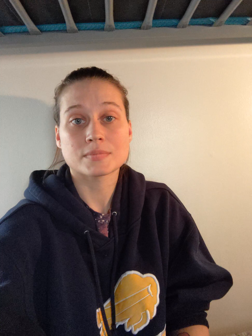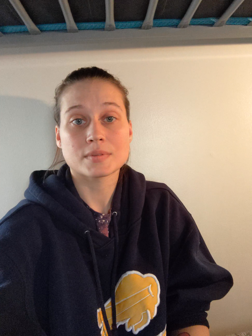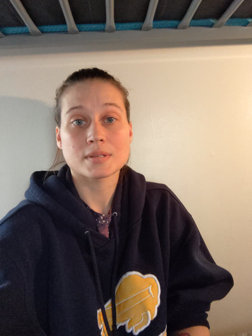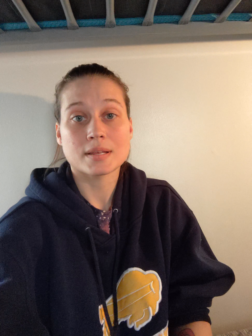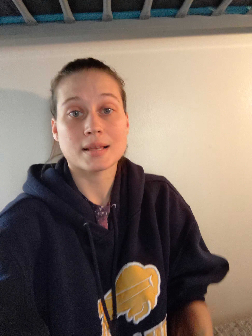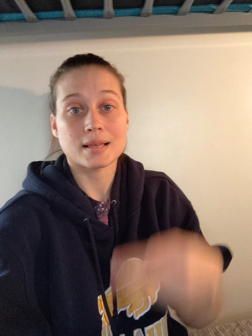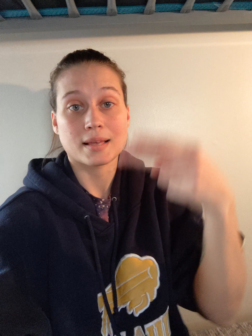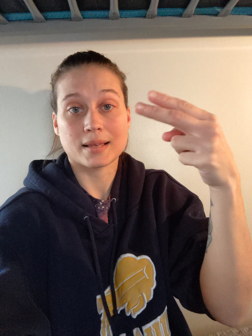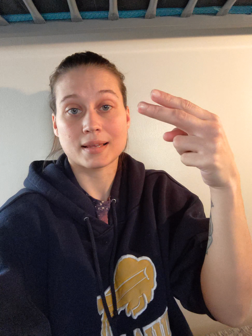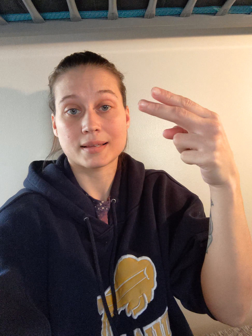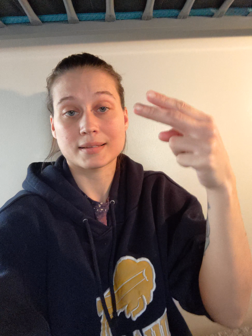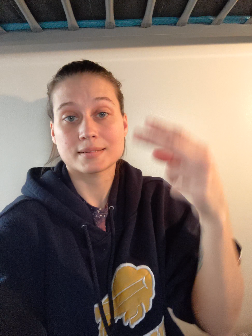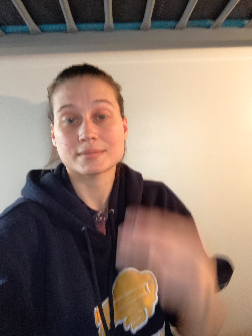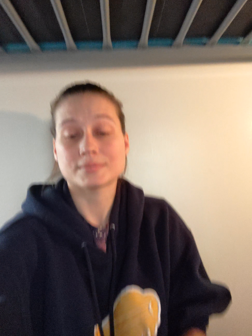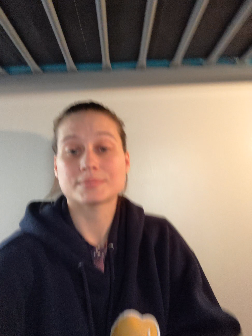high